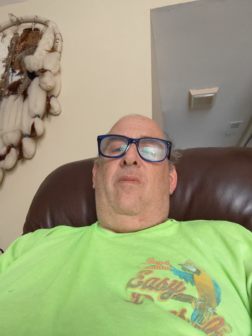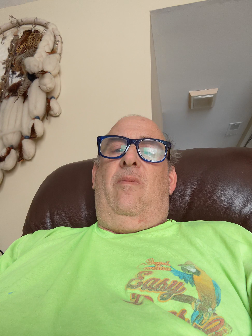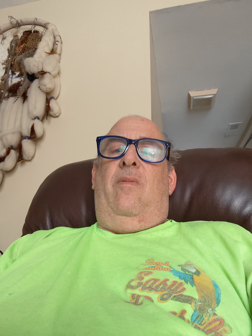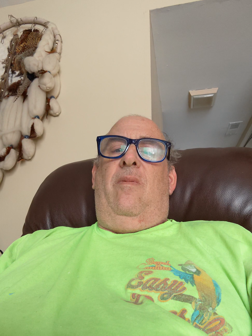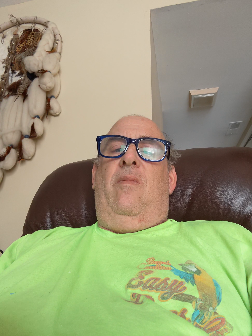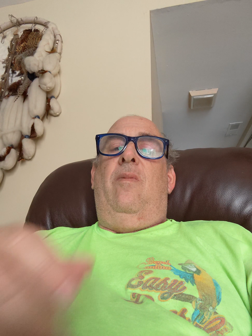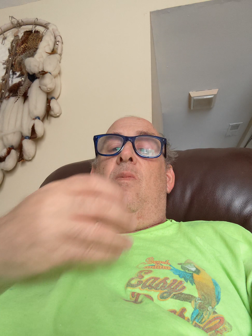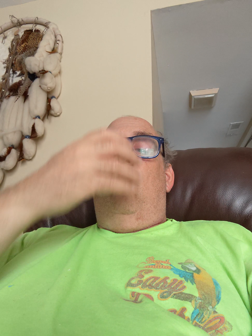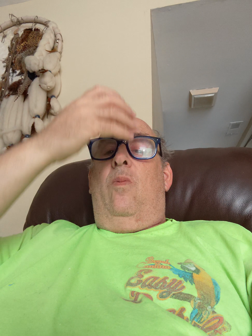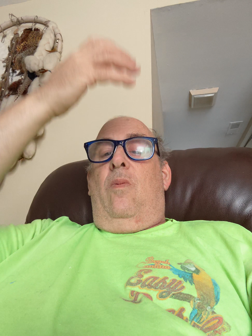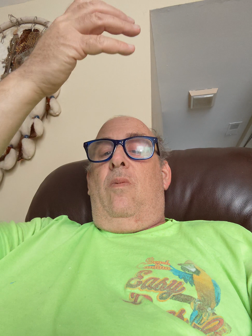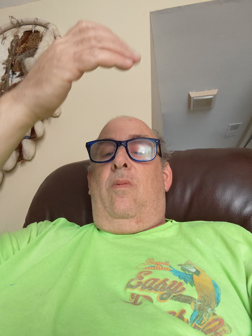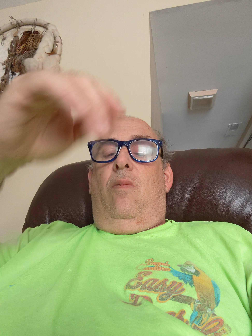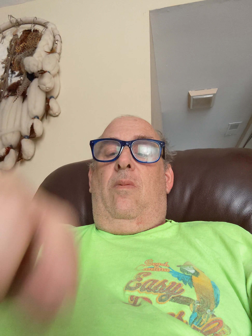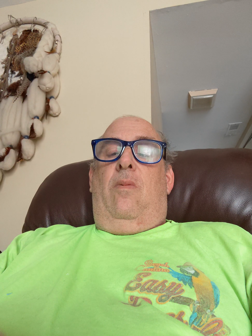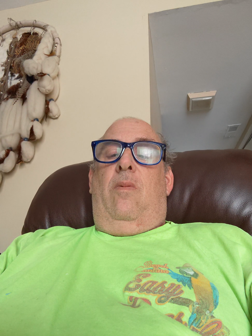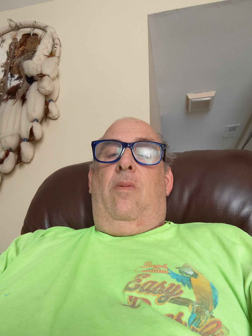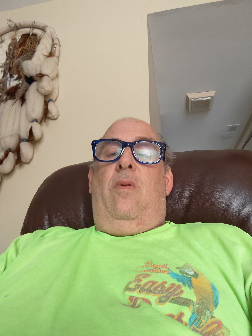giraffe